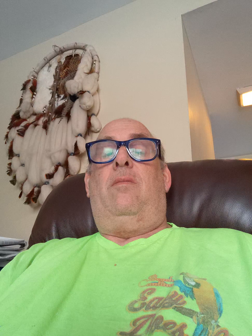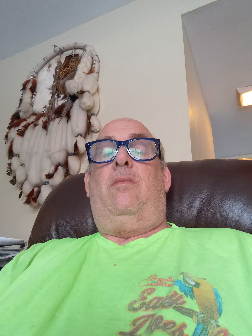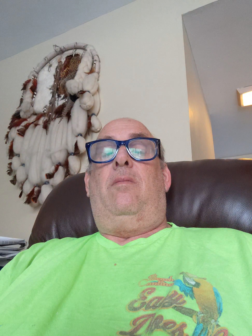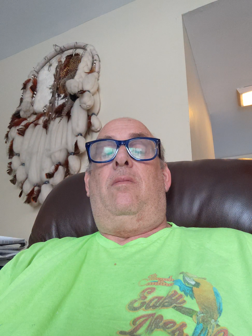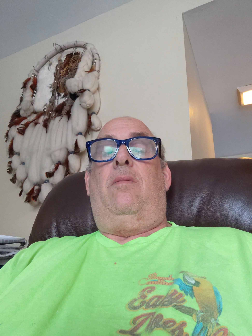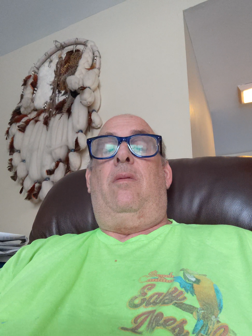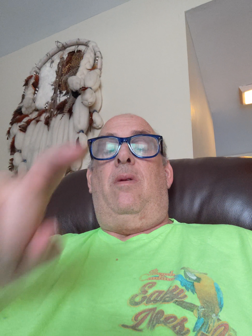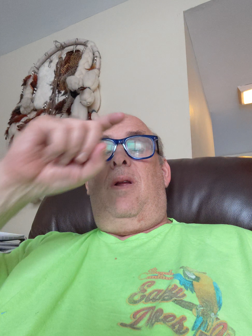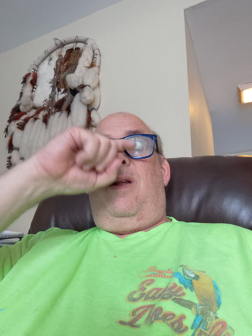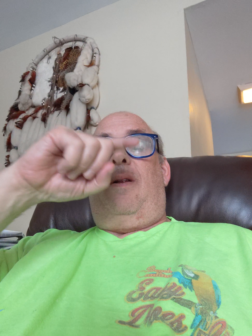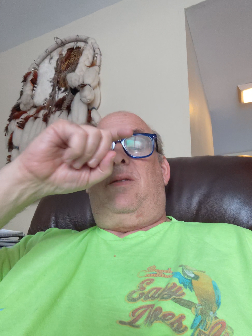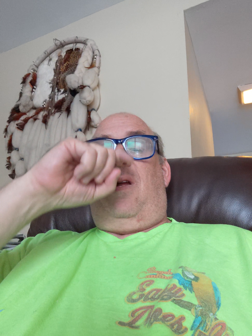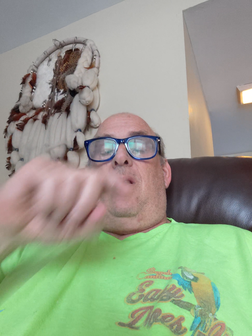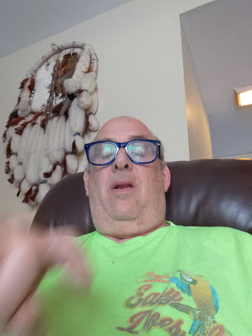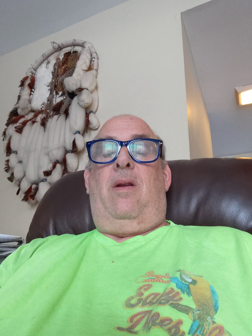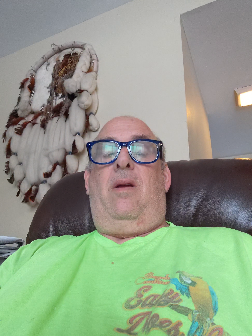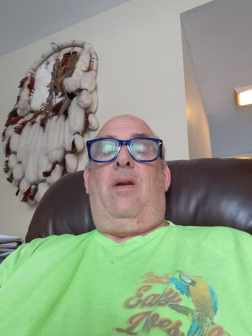doll